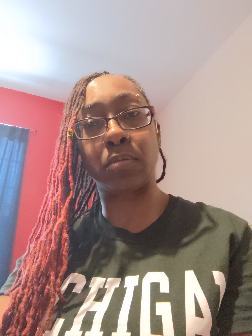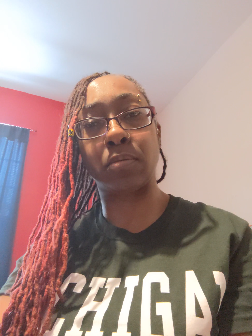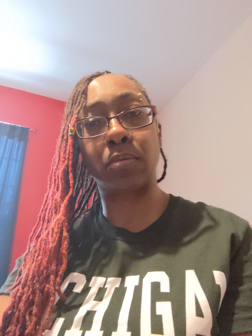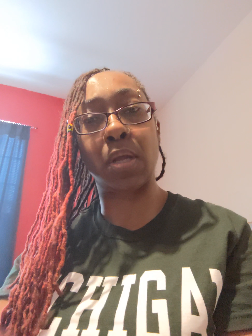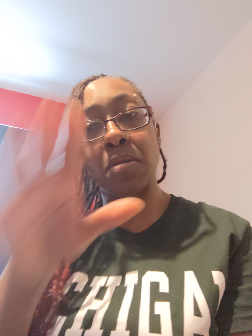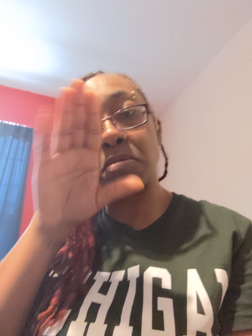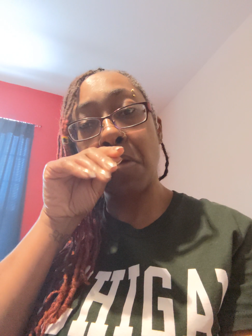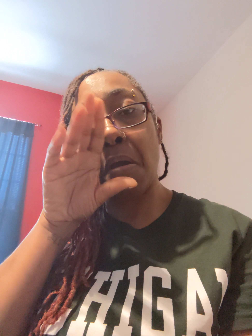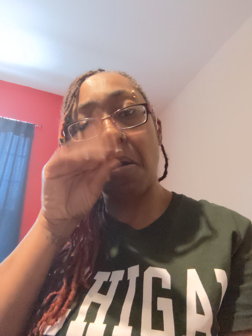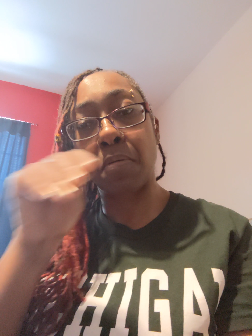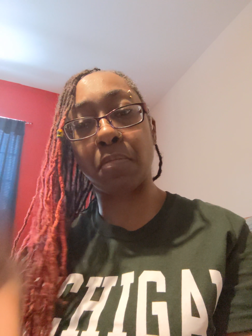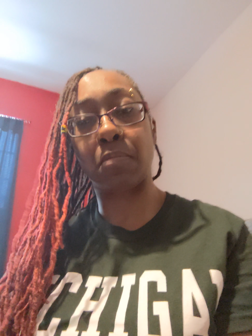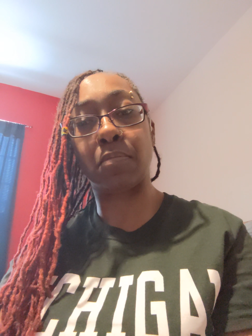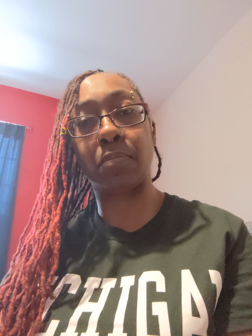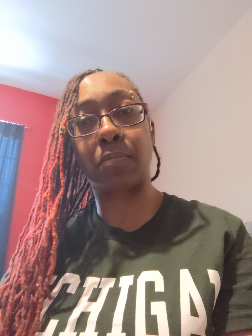duck